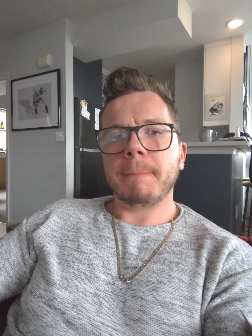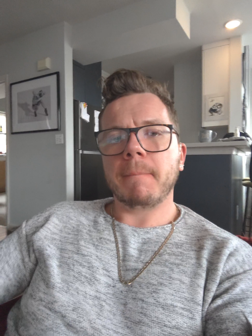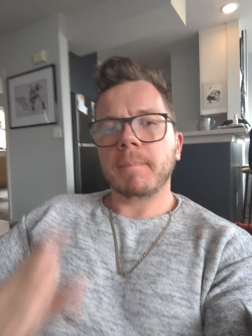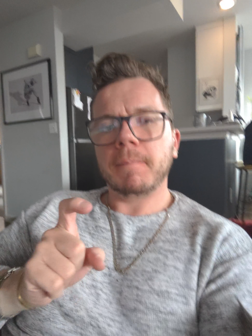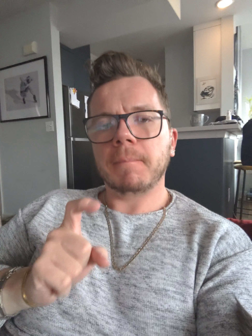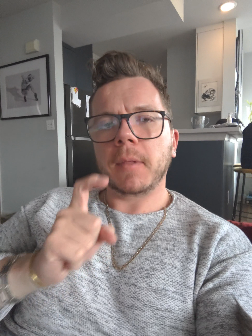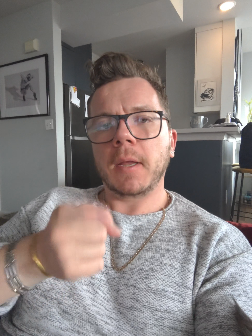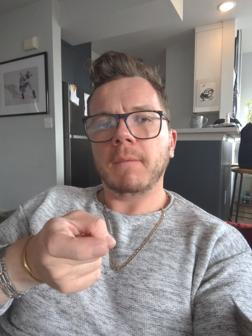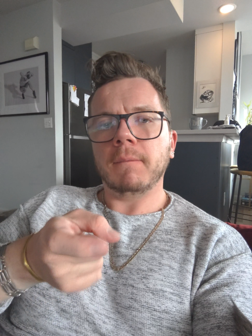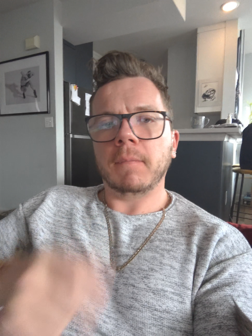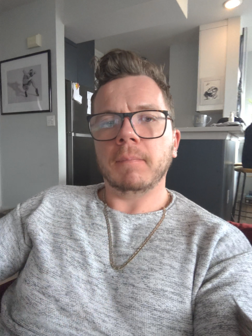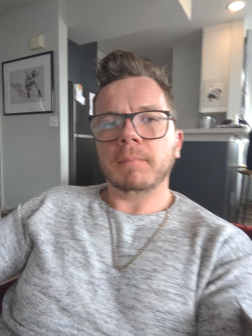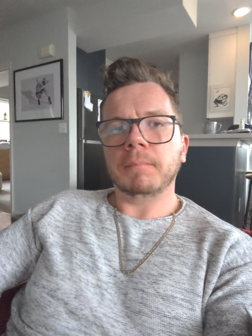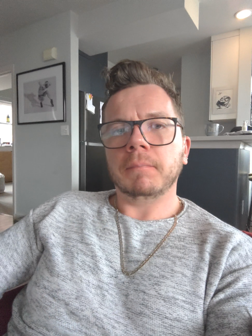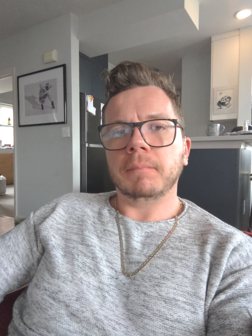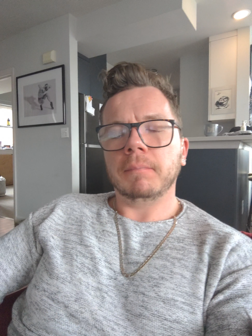give